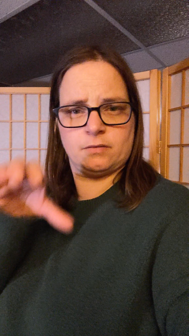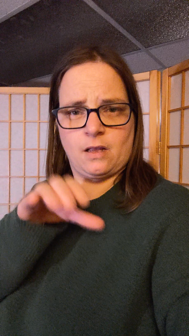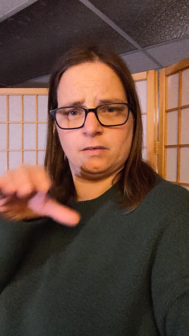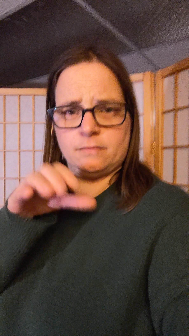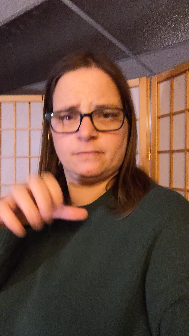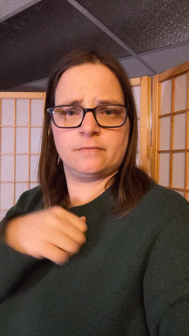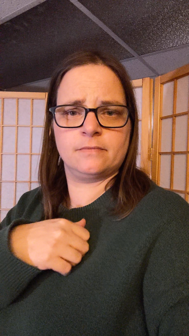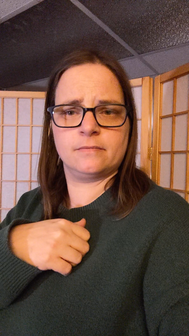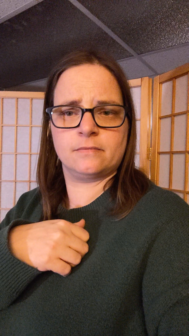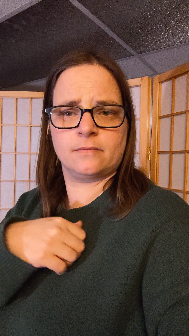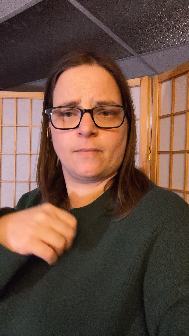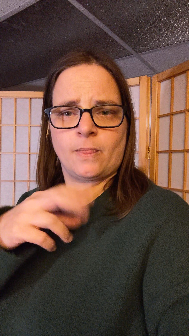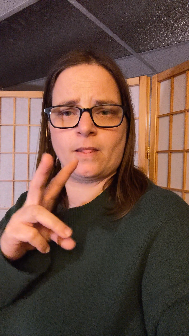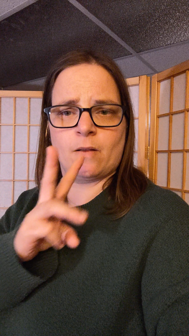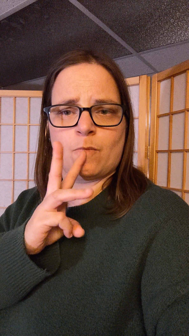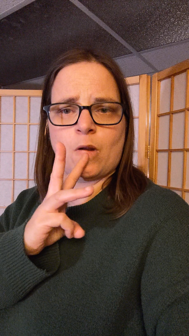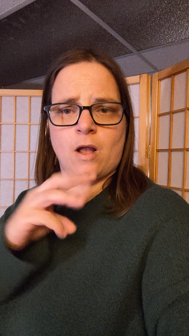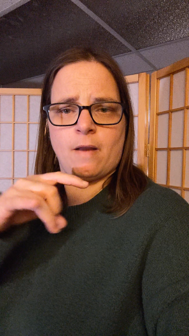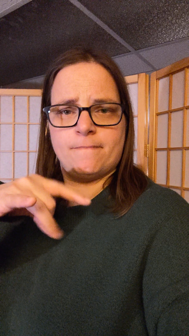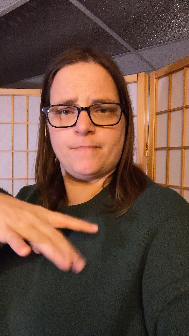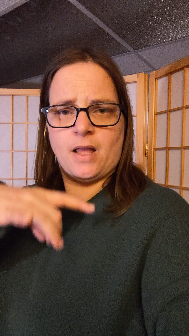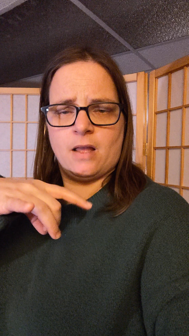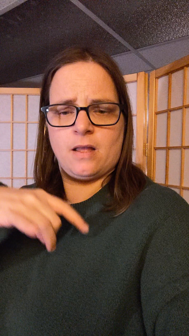melon